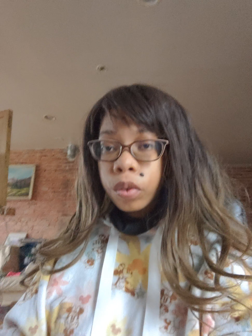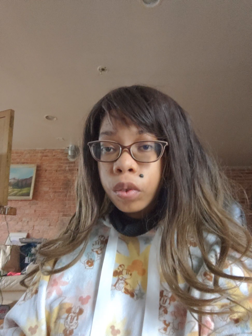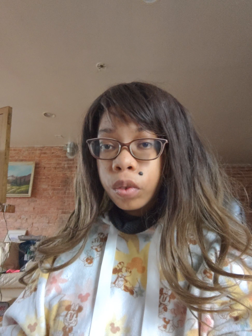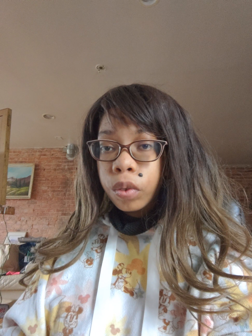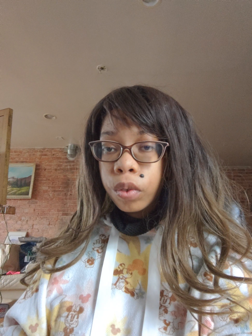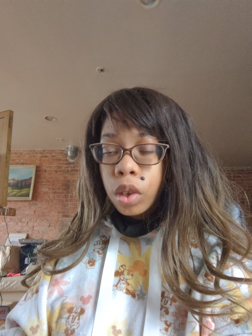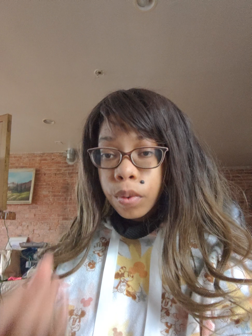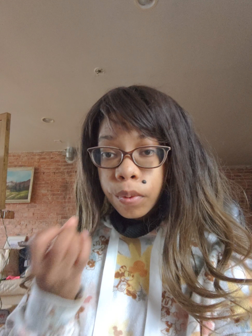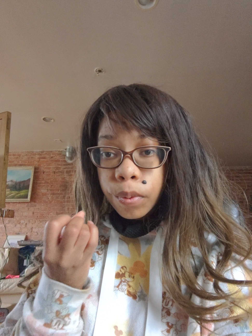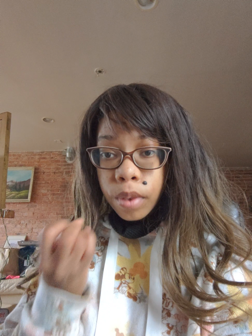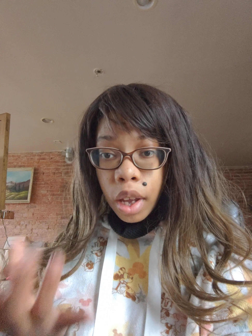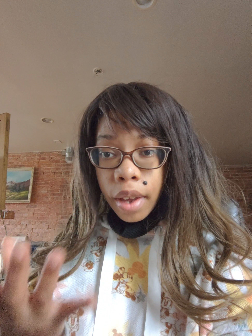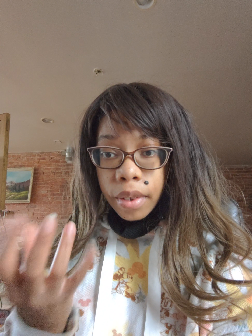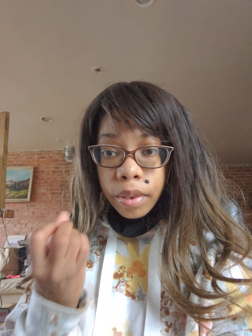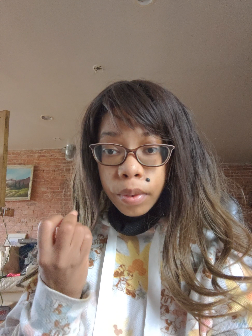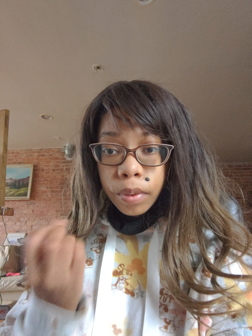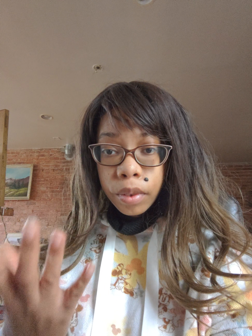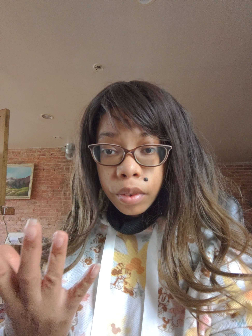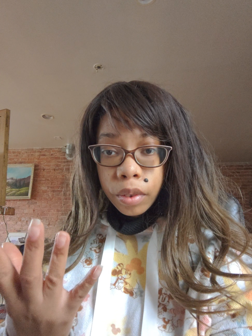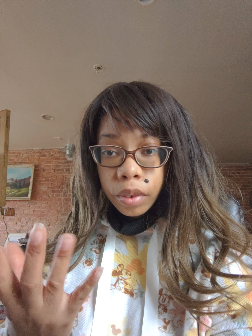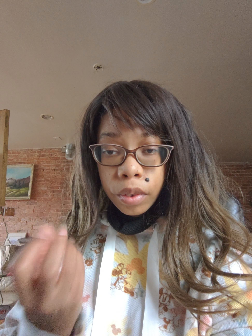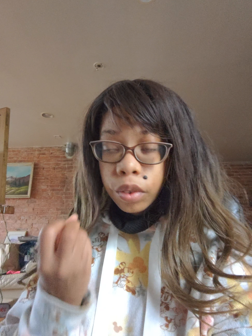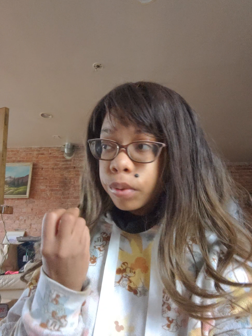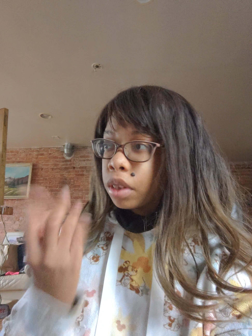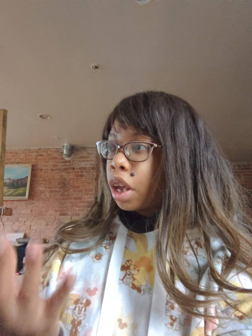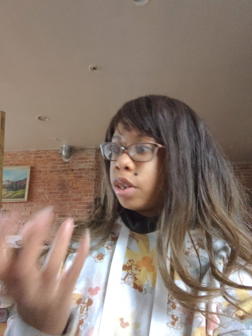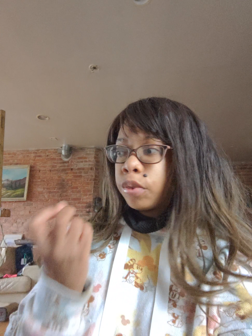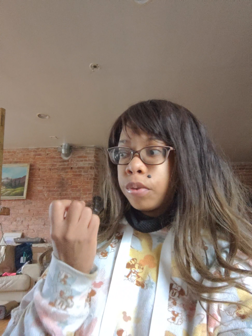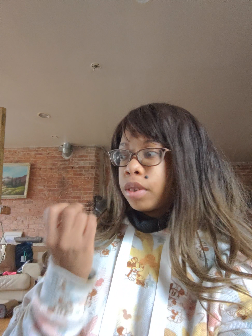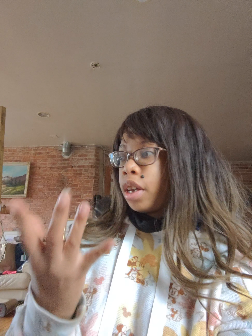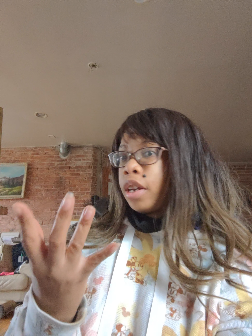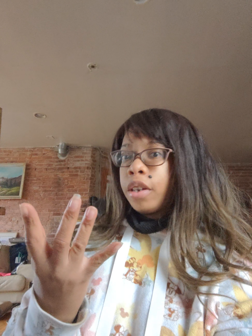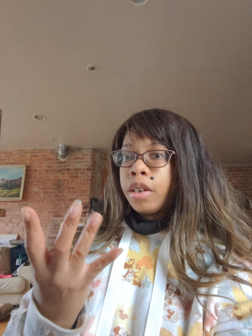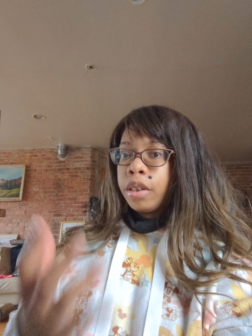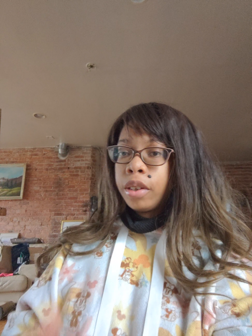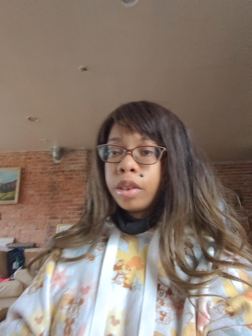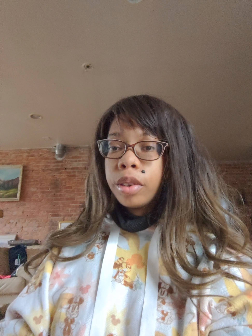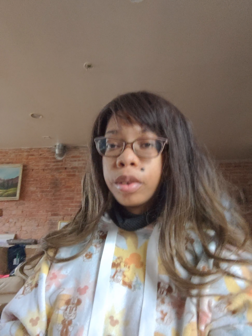many